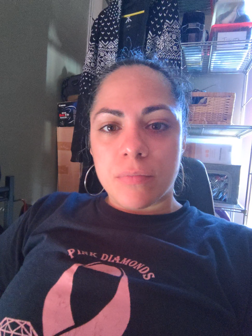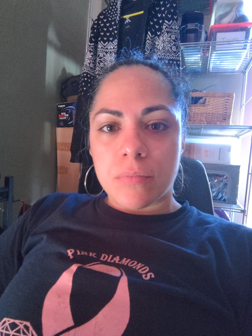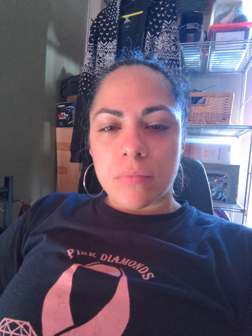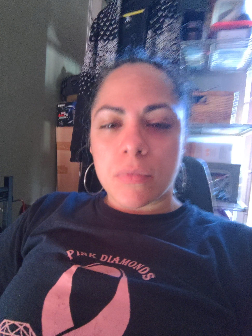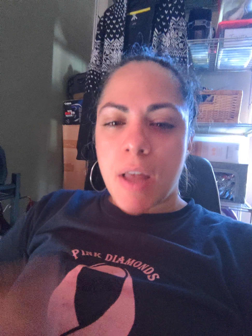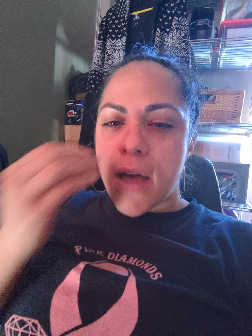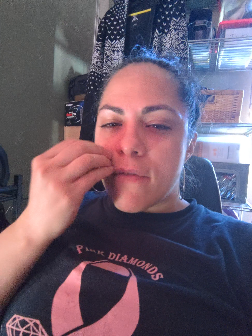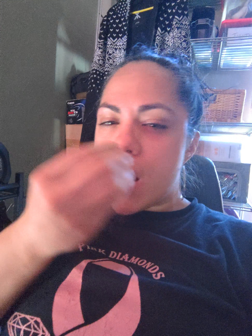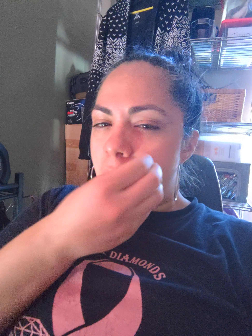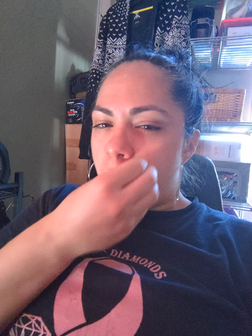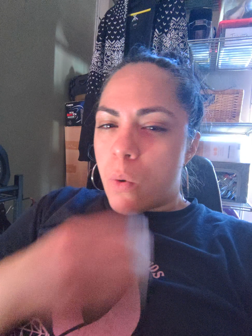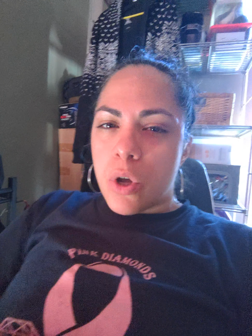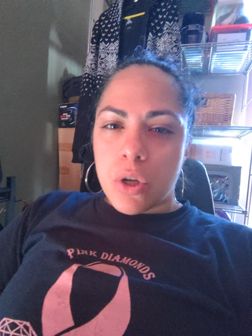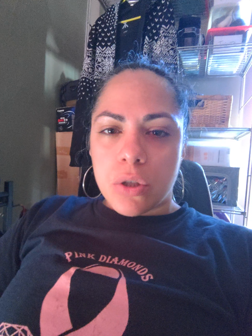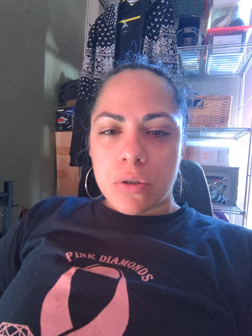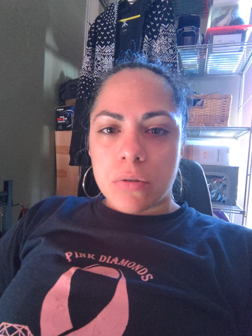flower